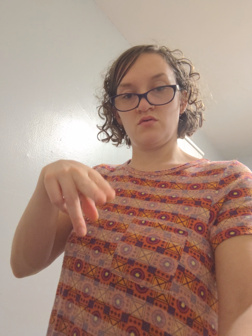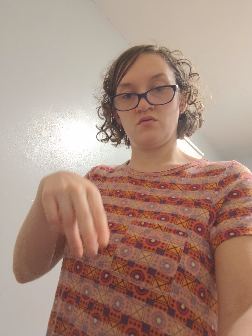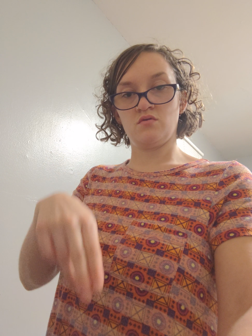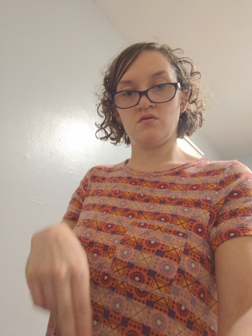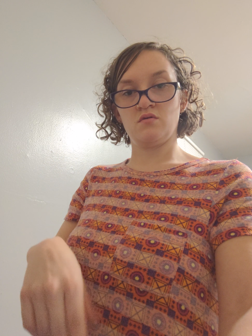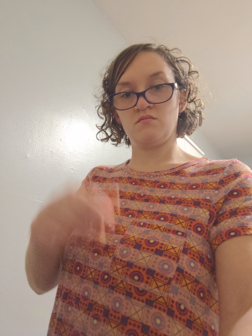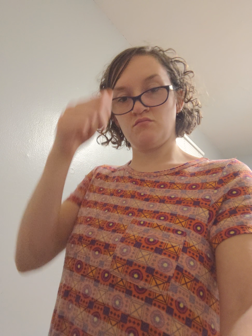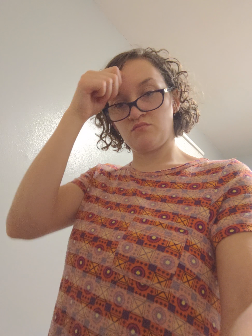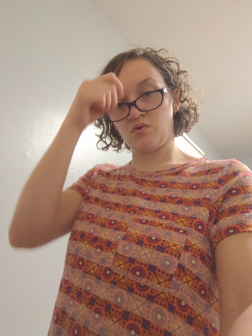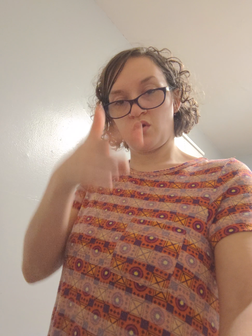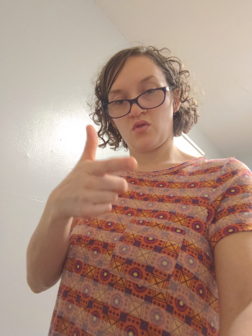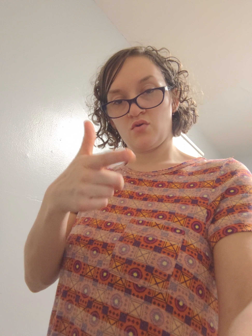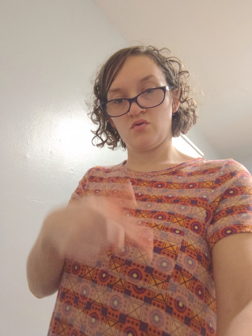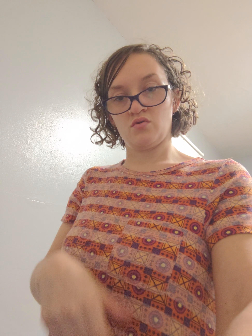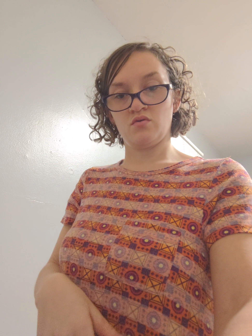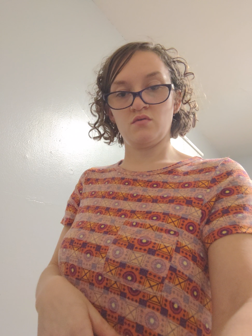brother